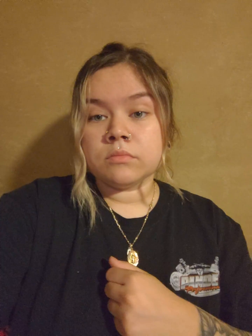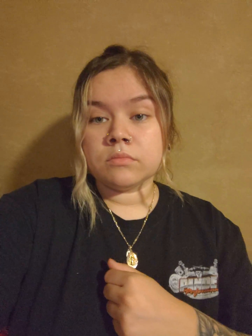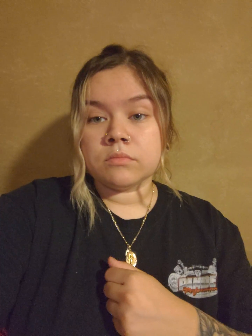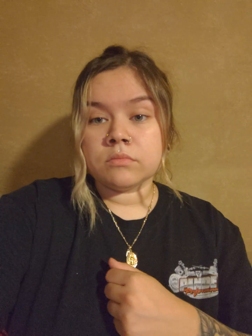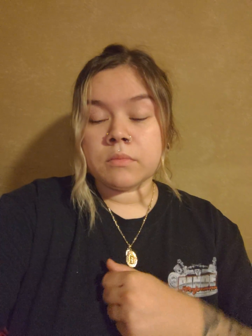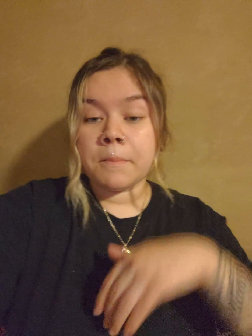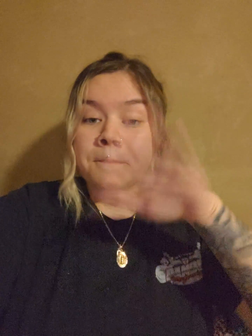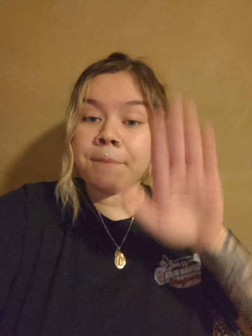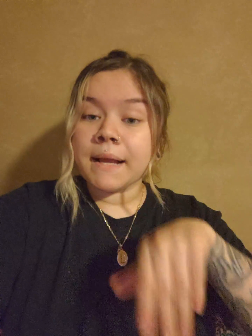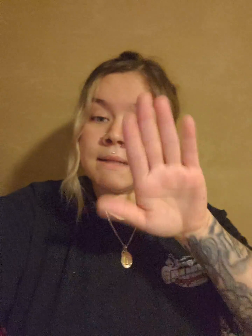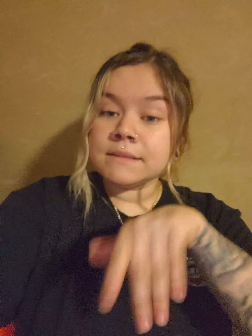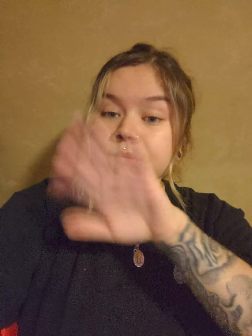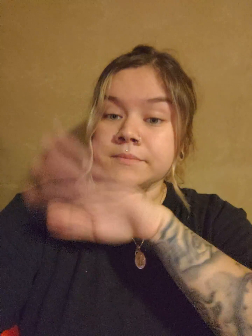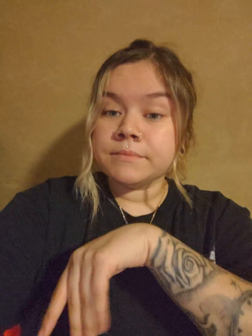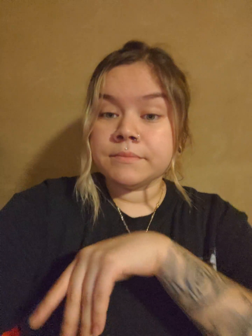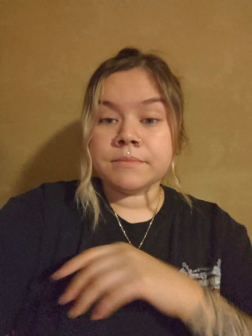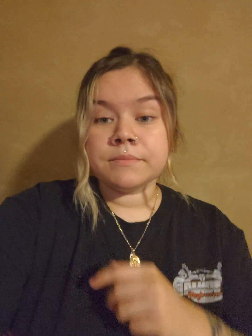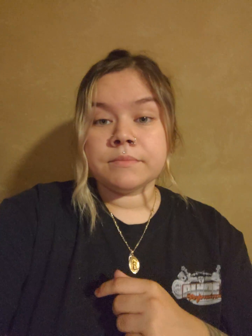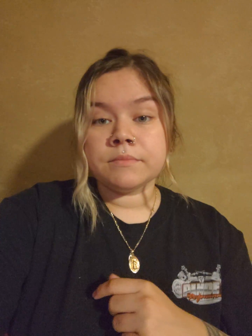paint